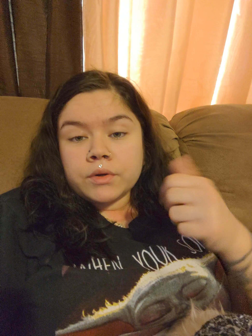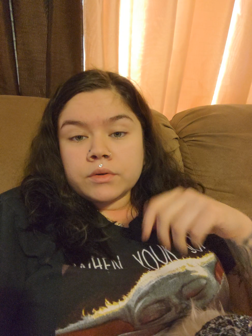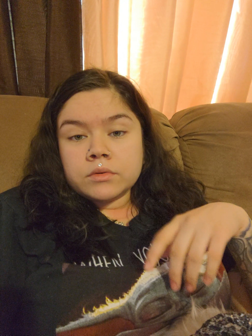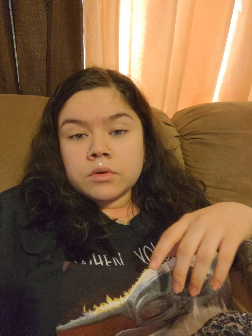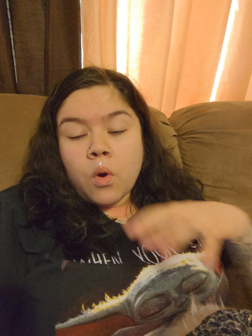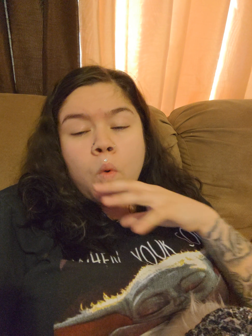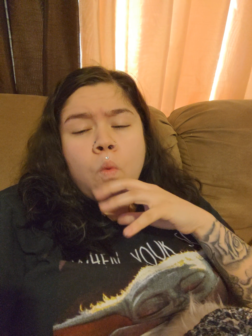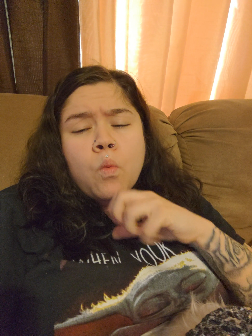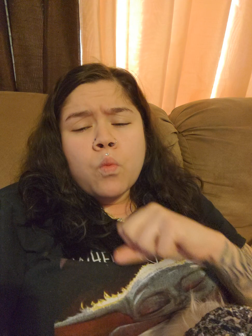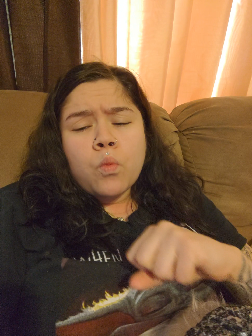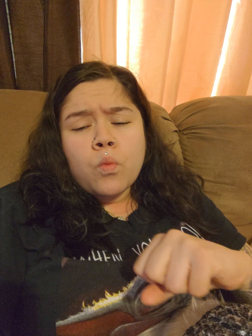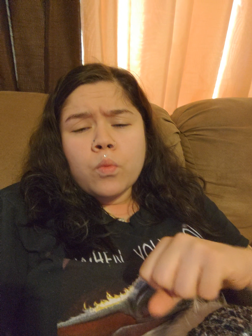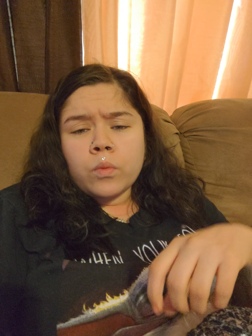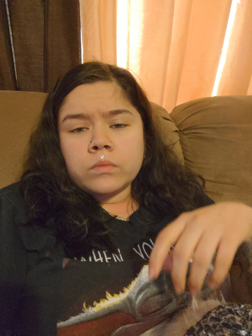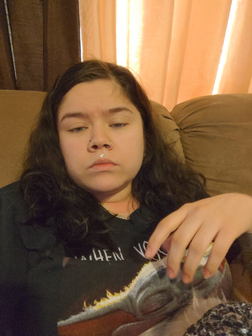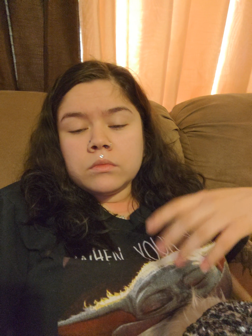old